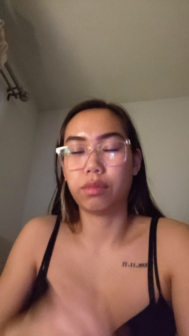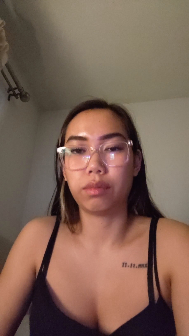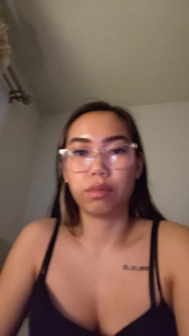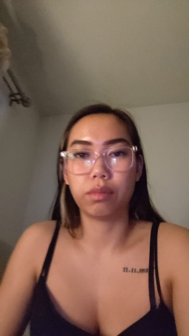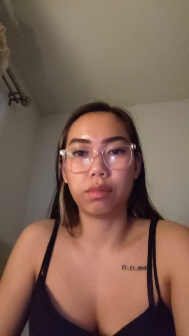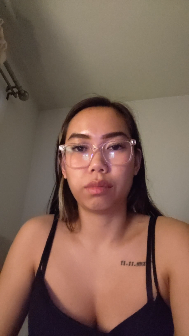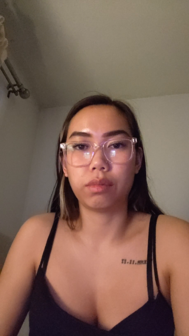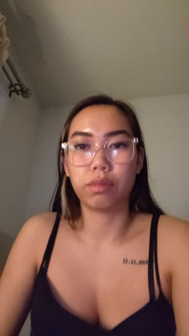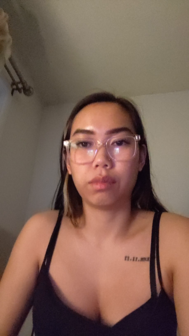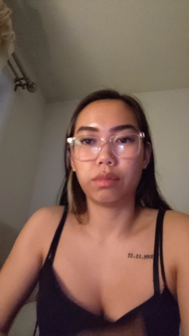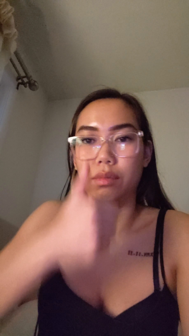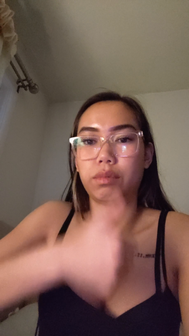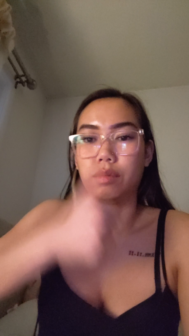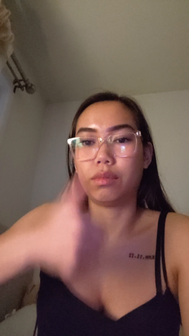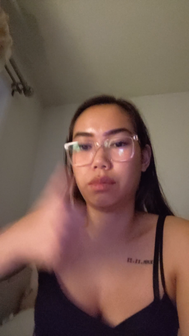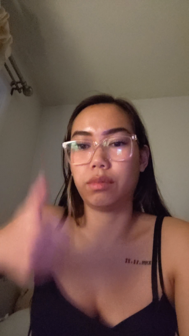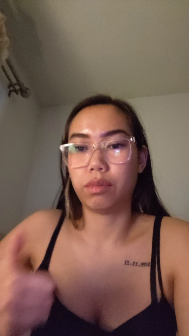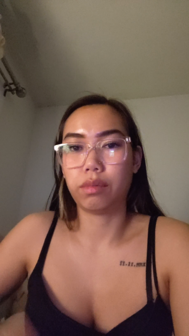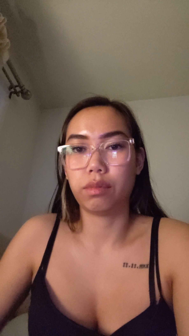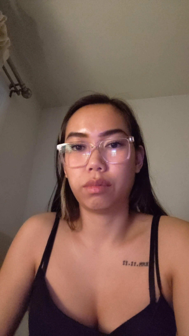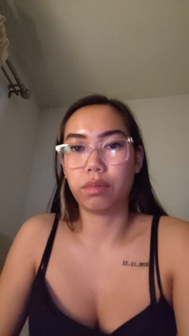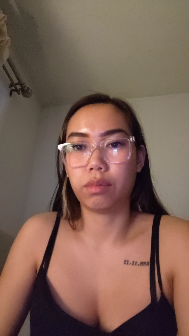each